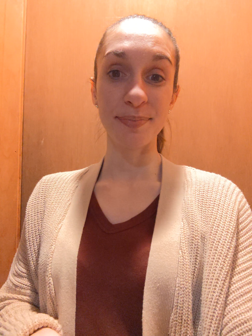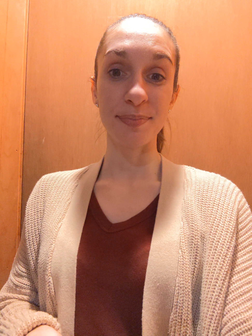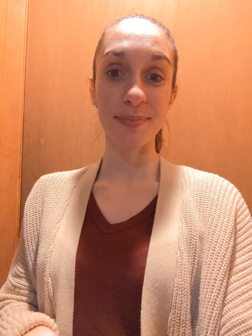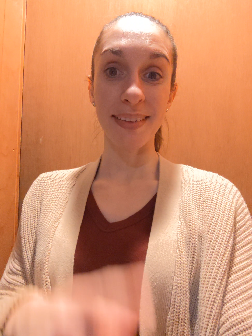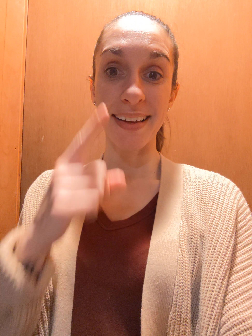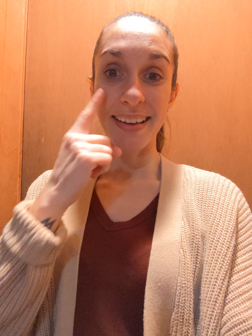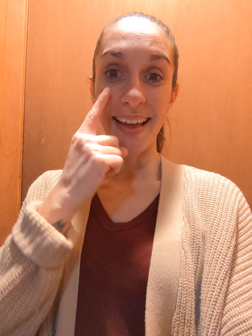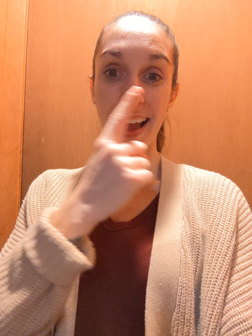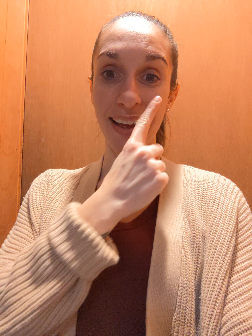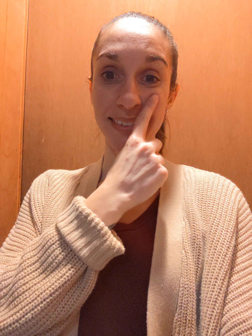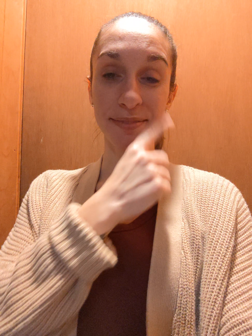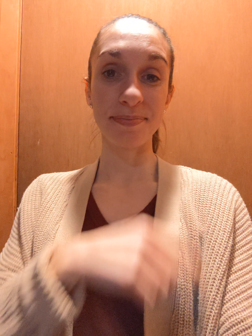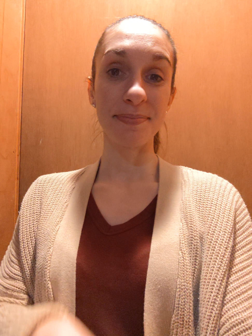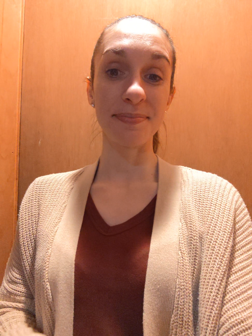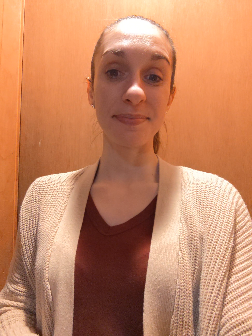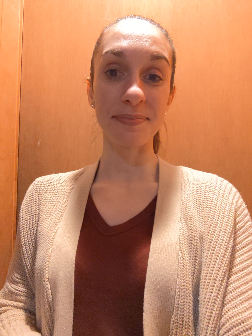eye